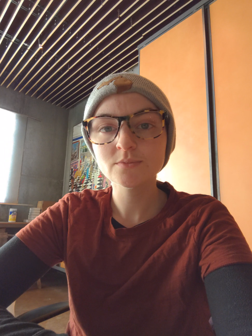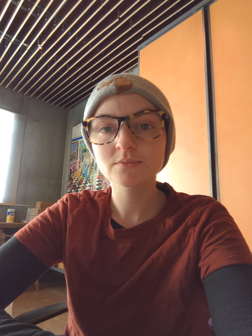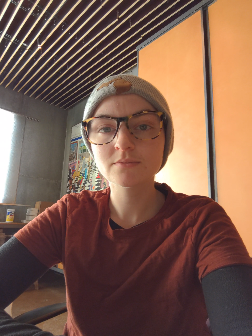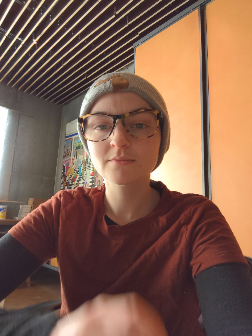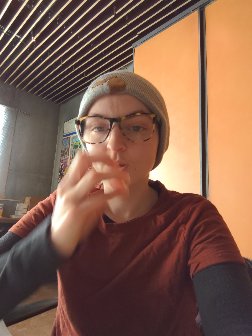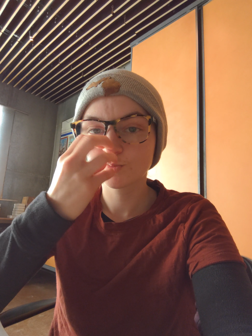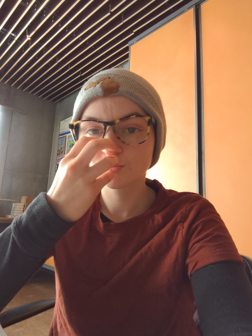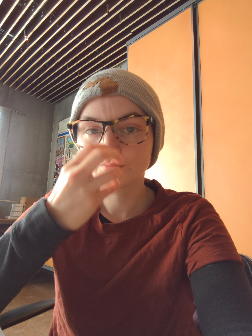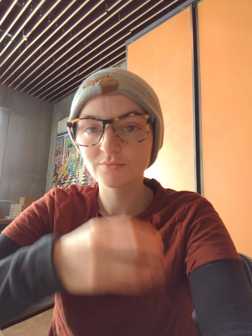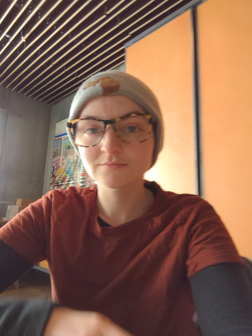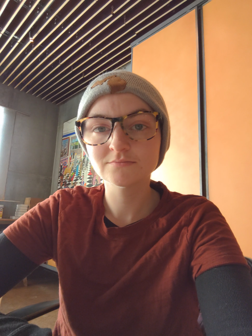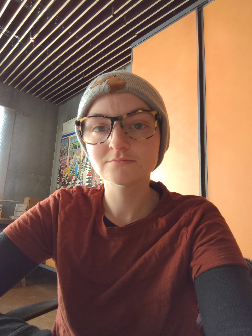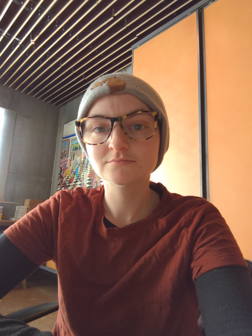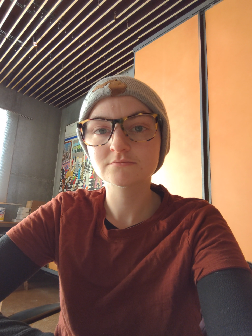clown